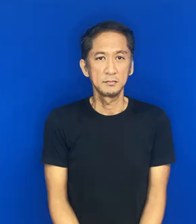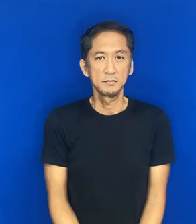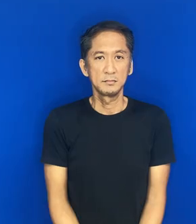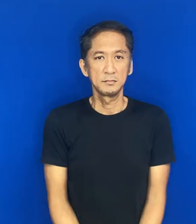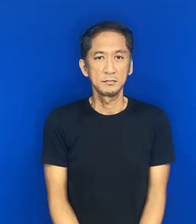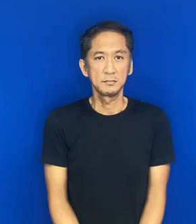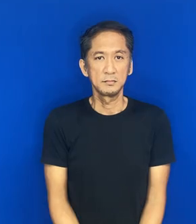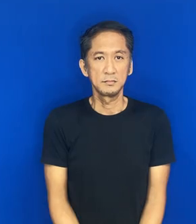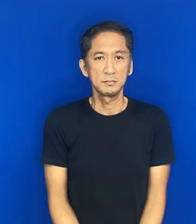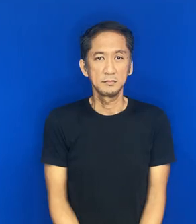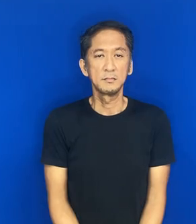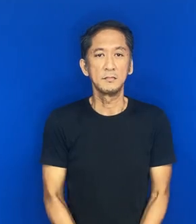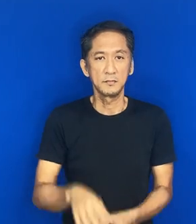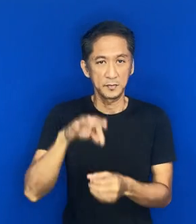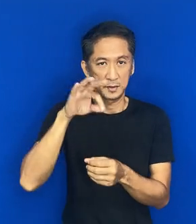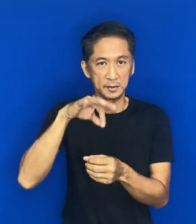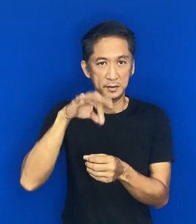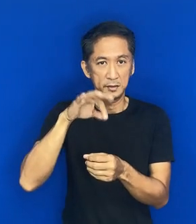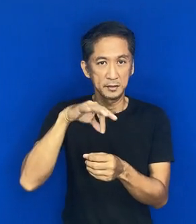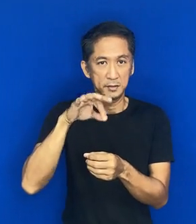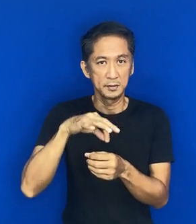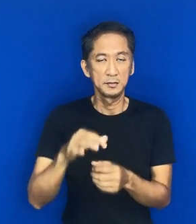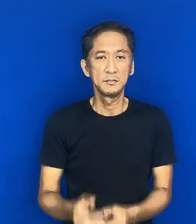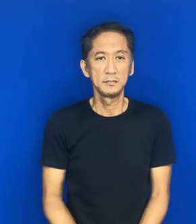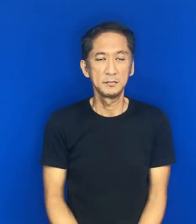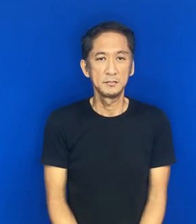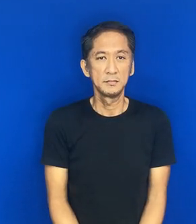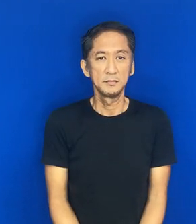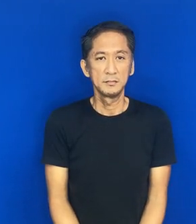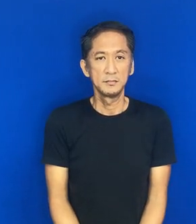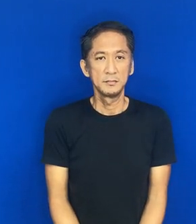tea